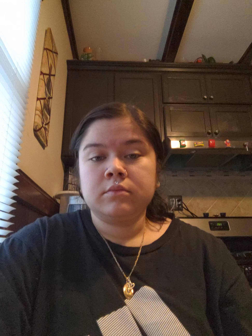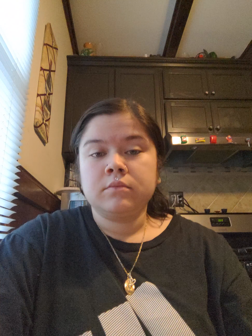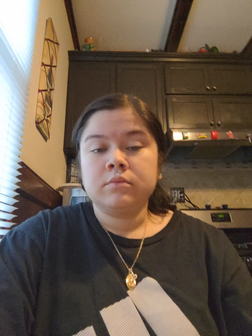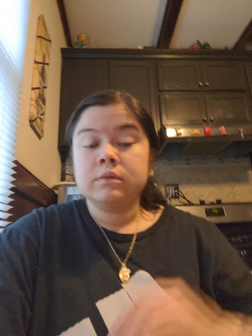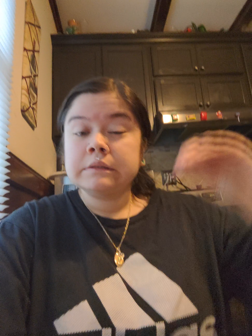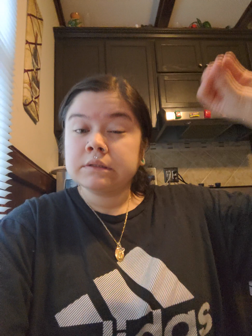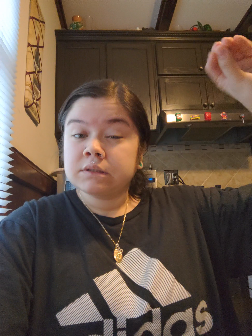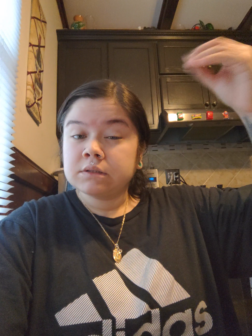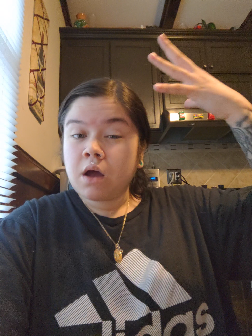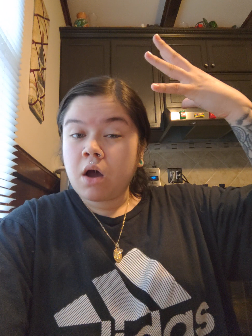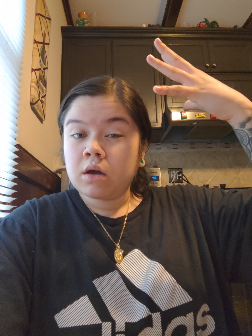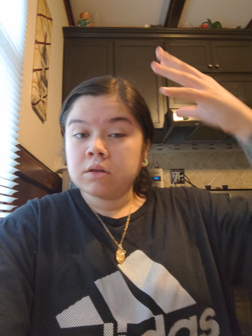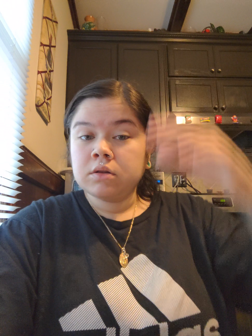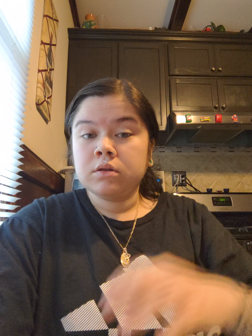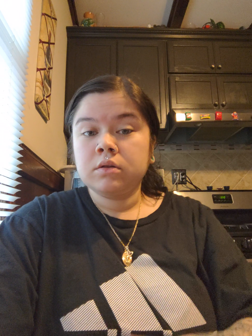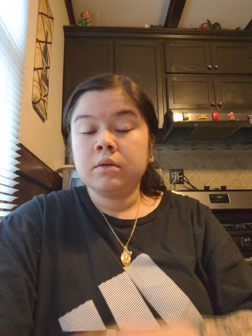sun